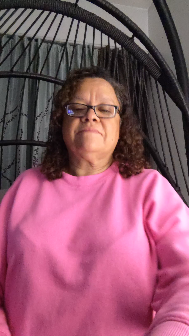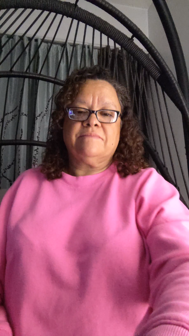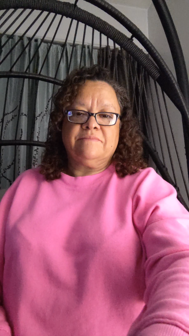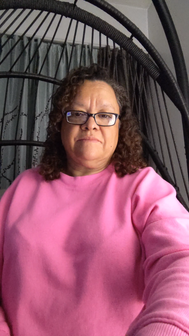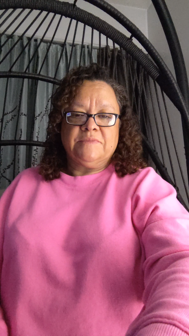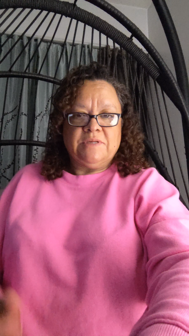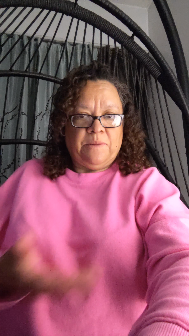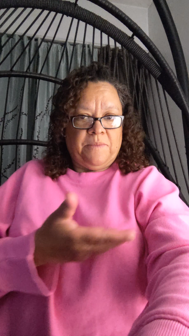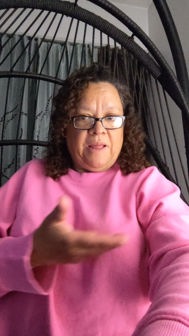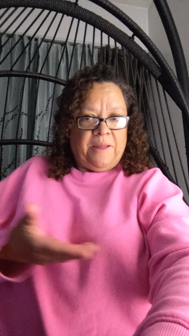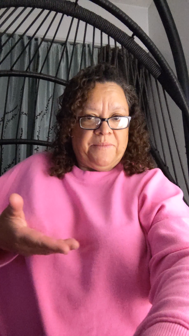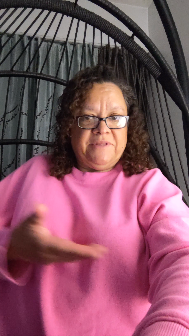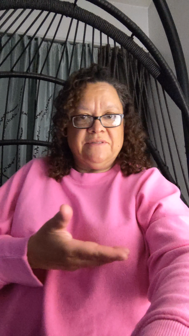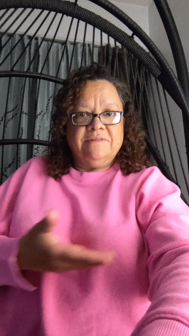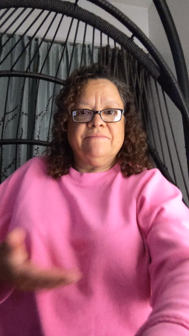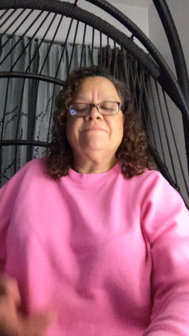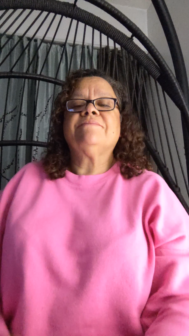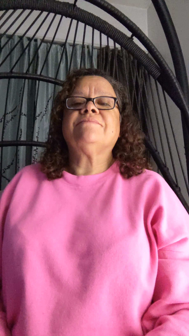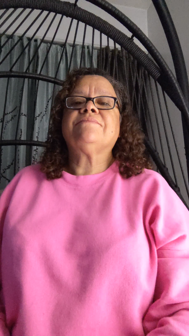baby